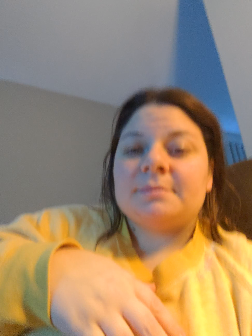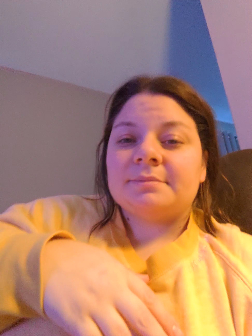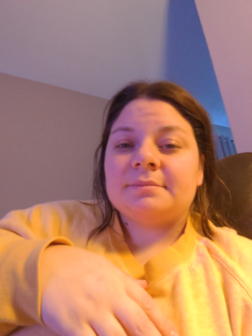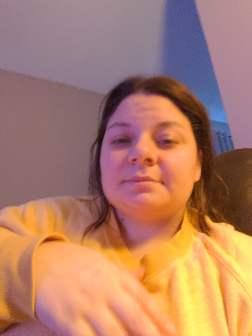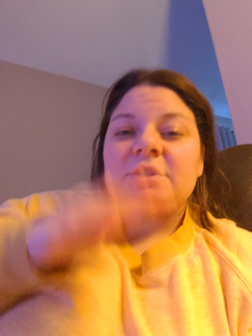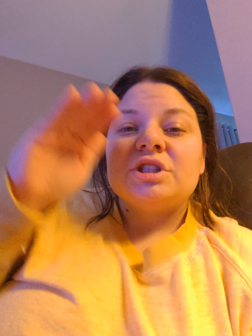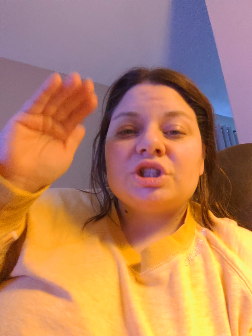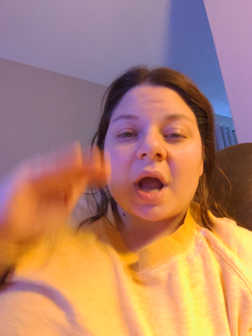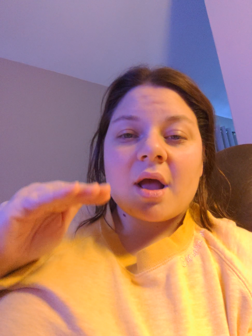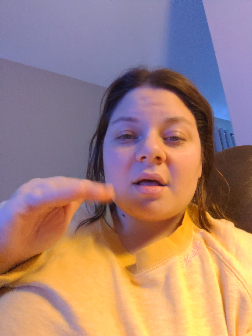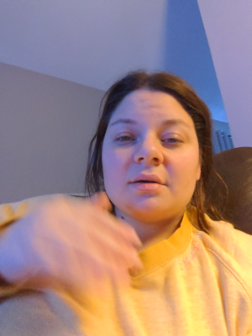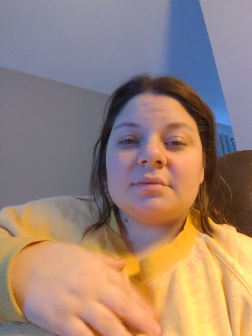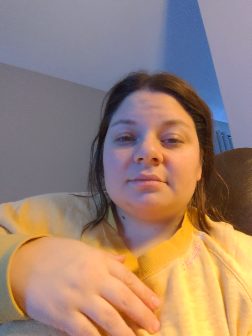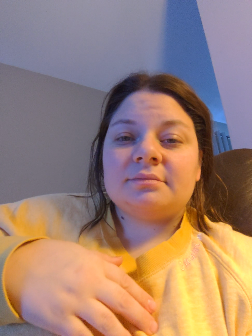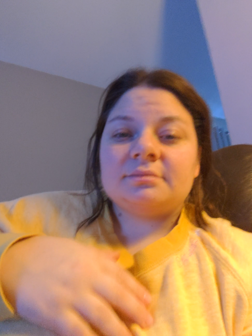child